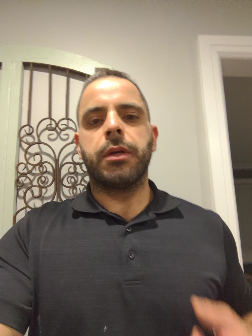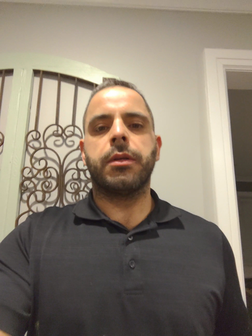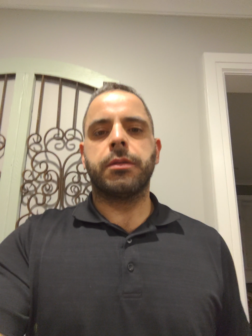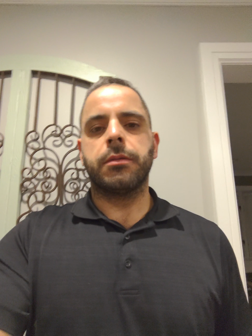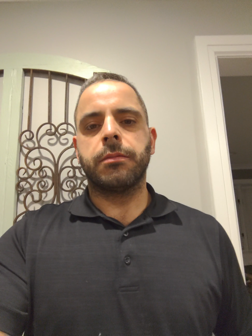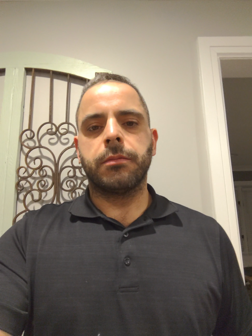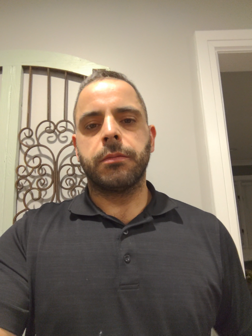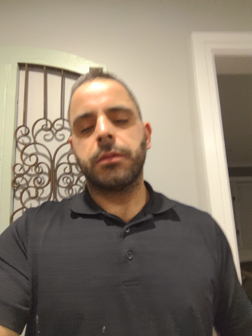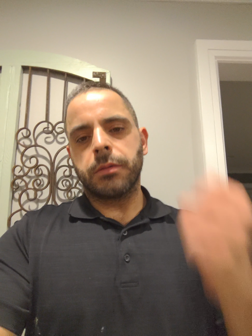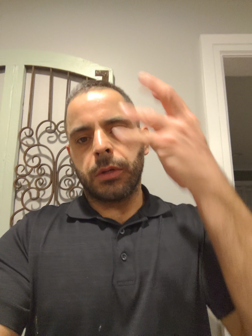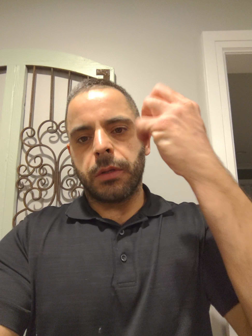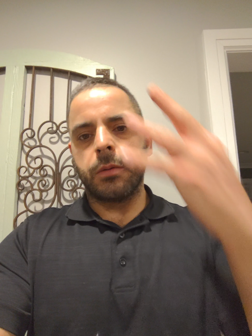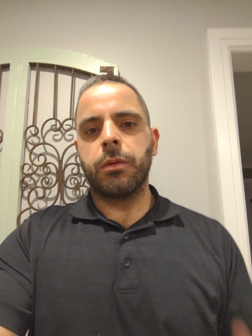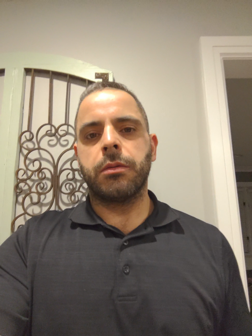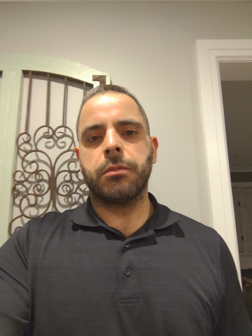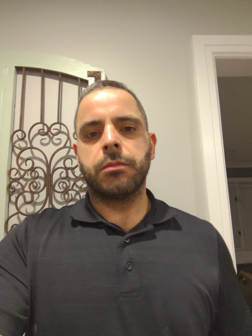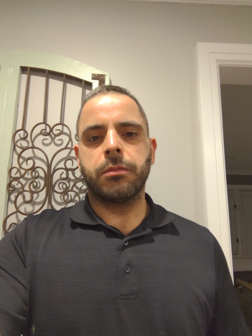shower